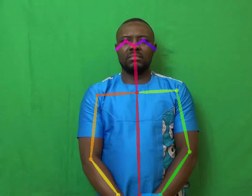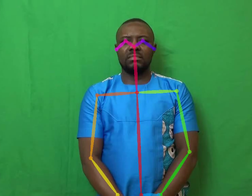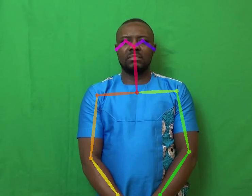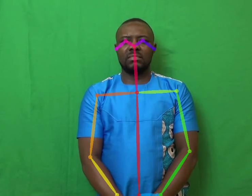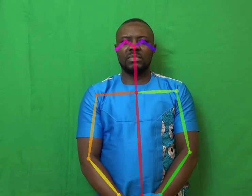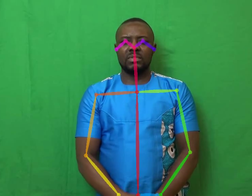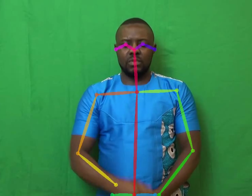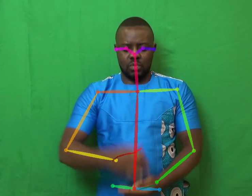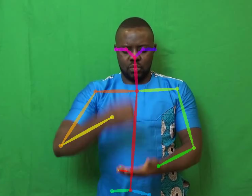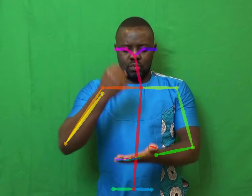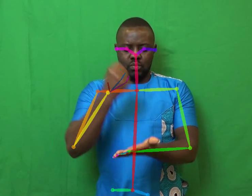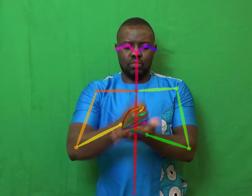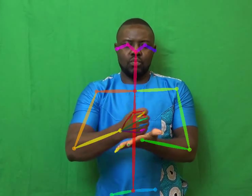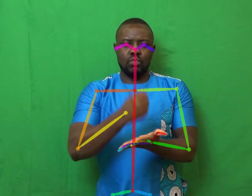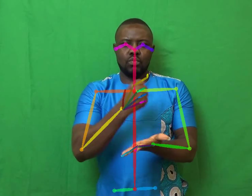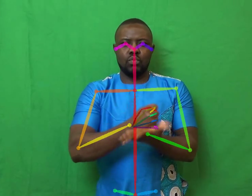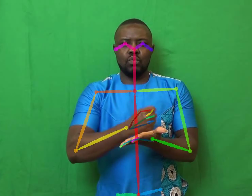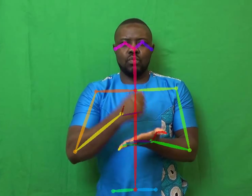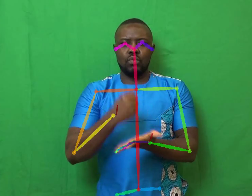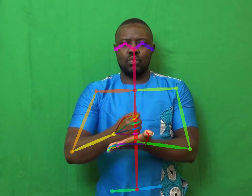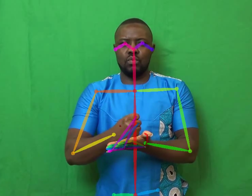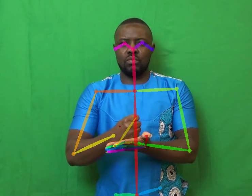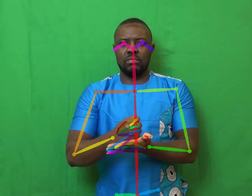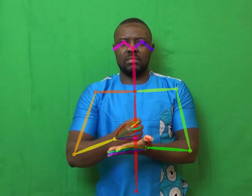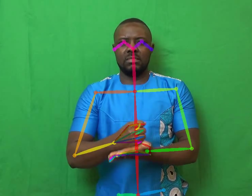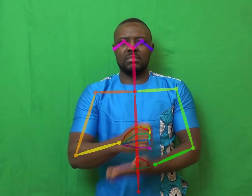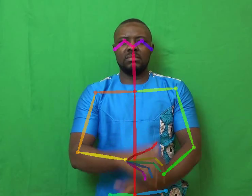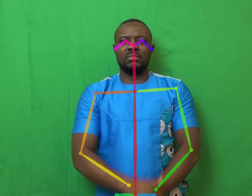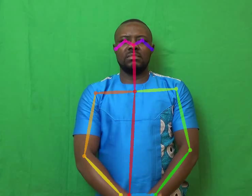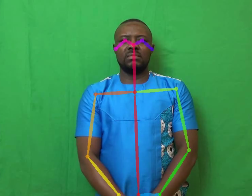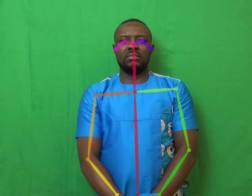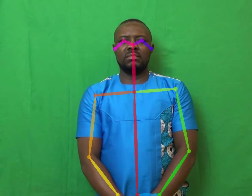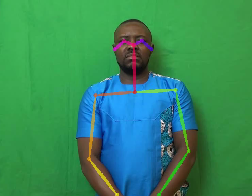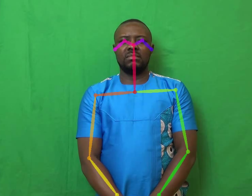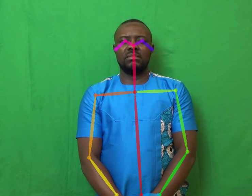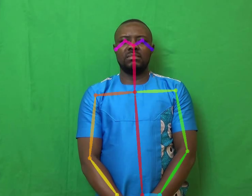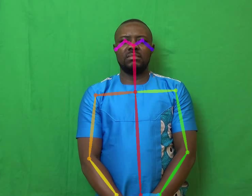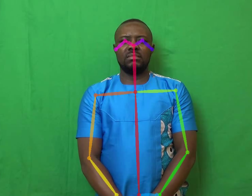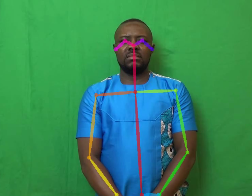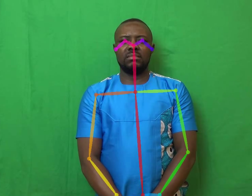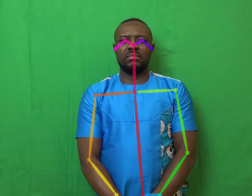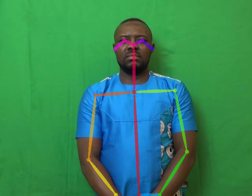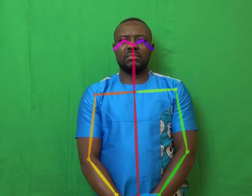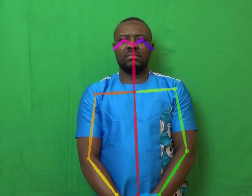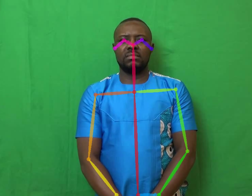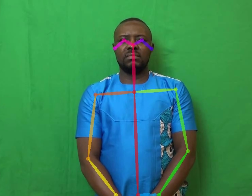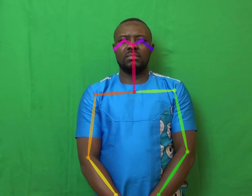document